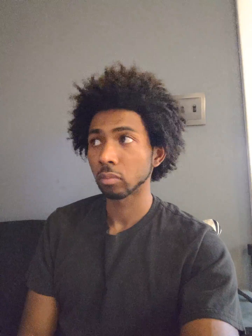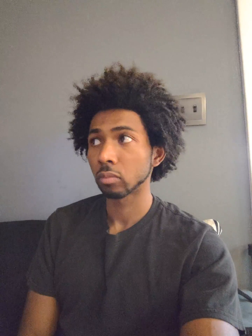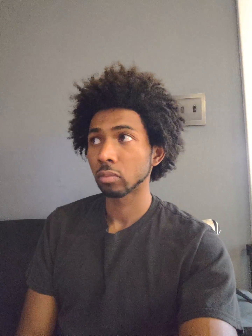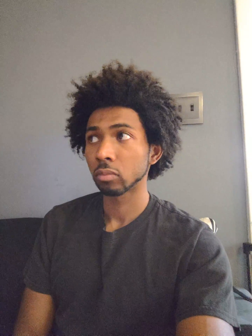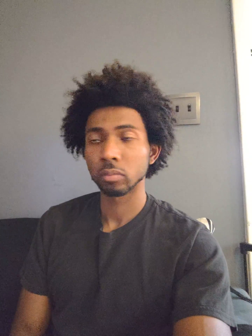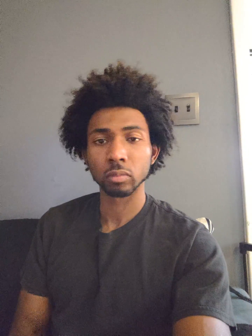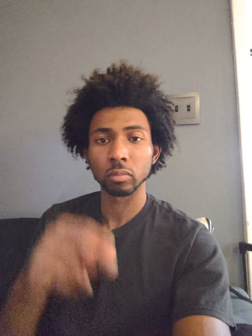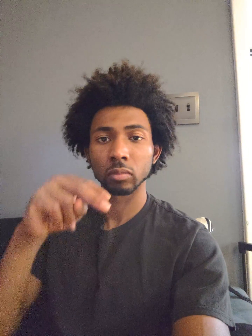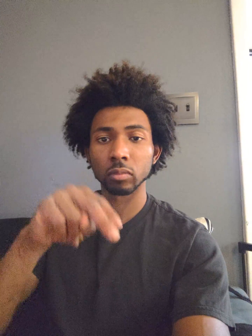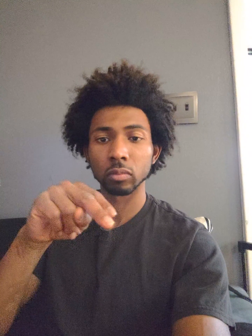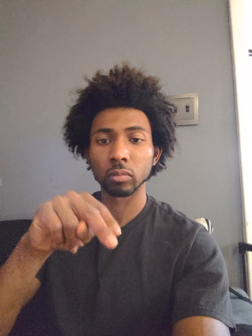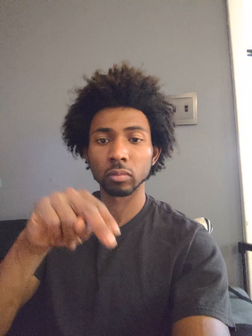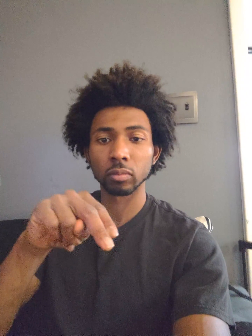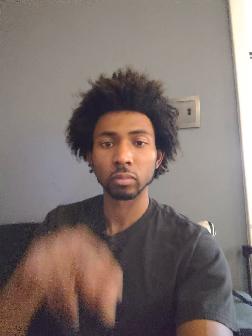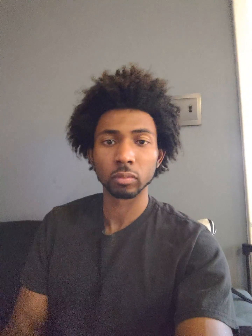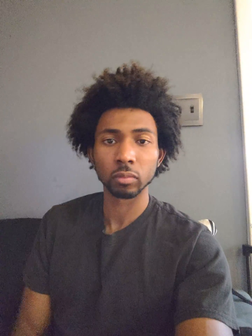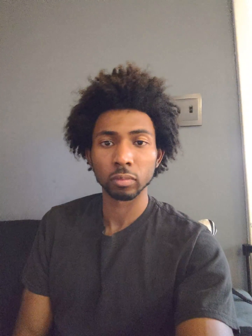nurse